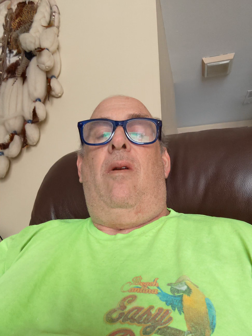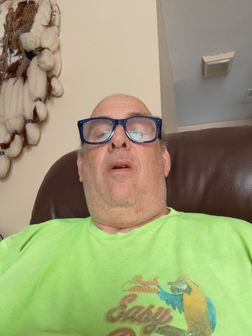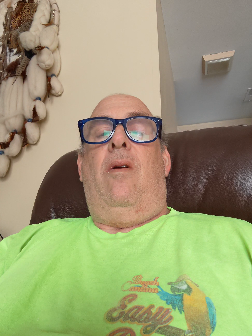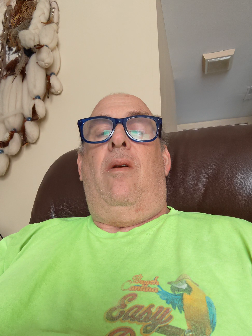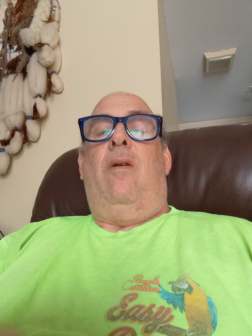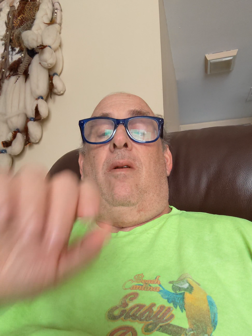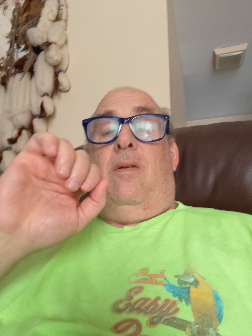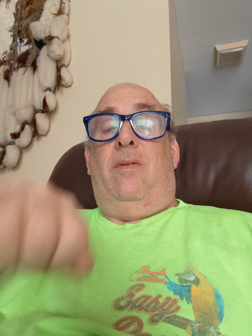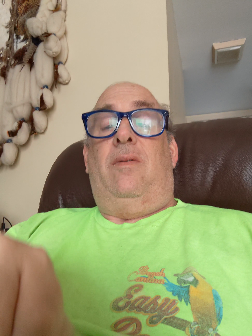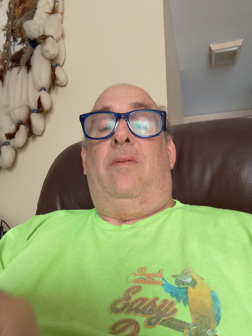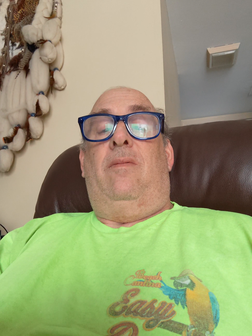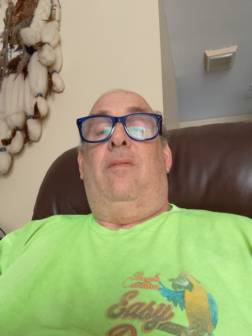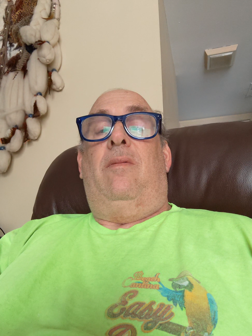can